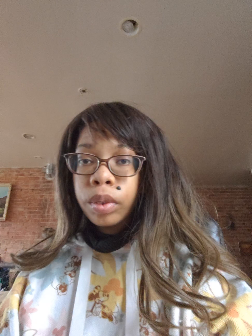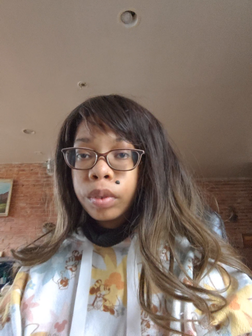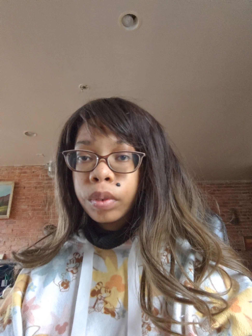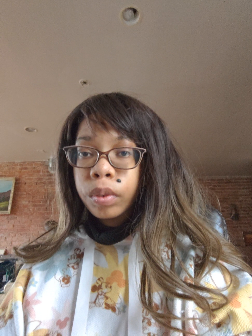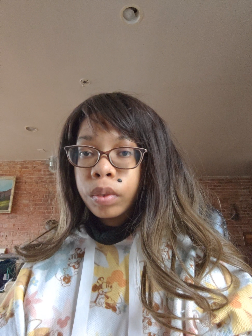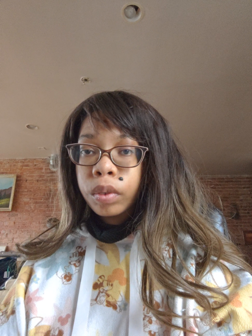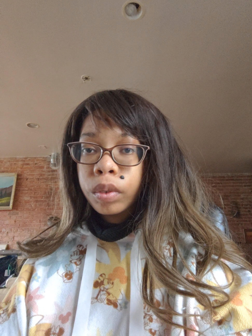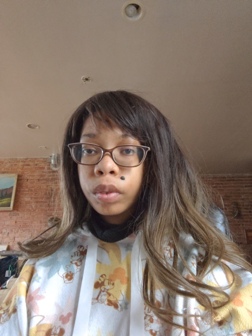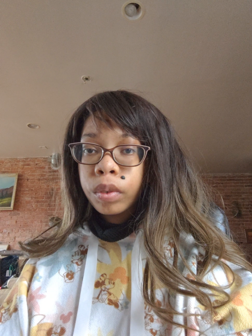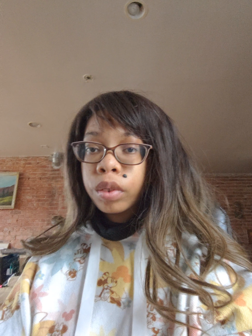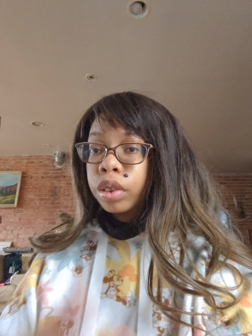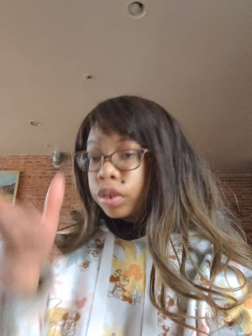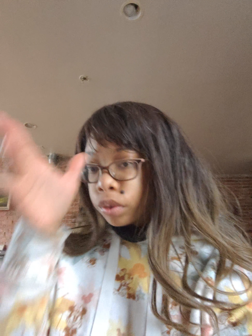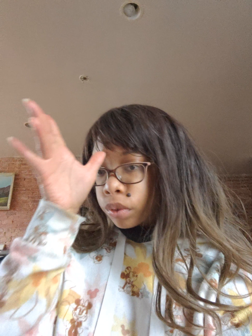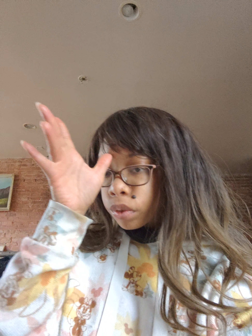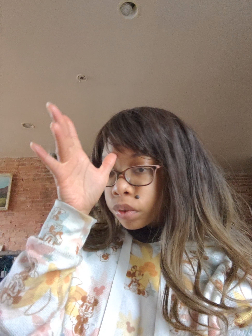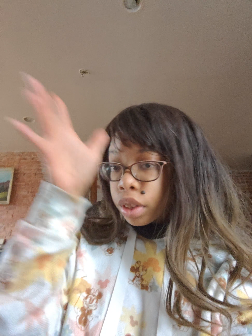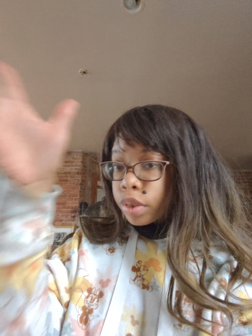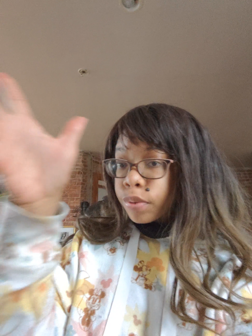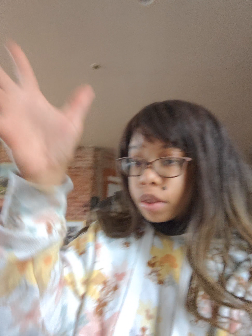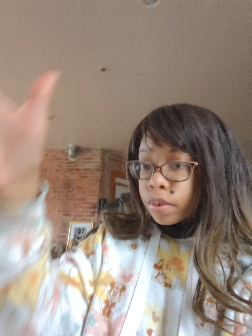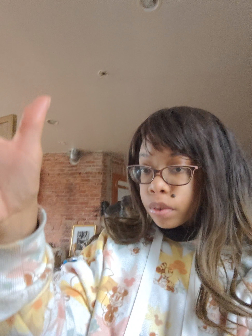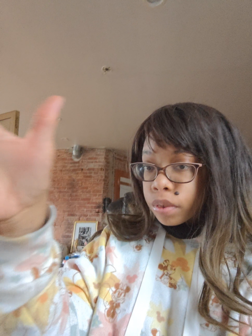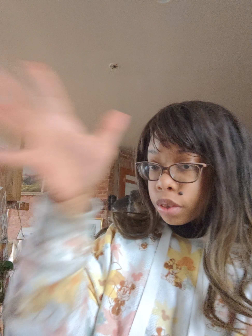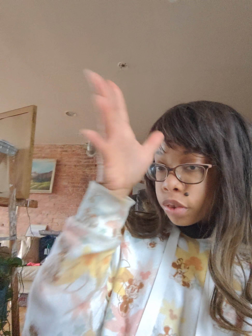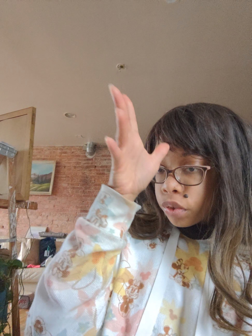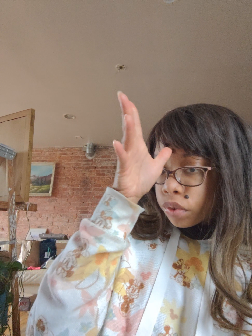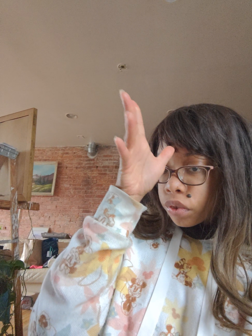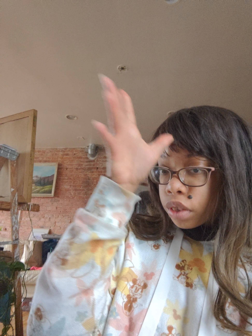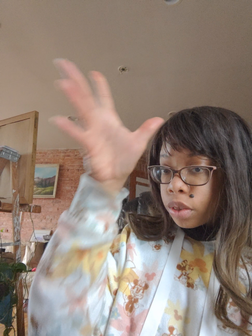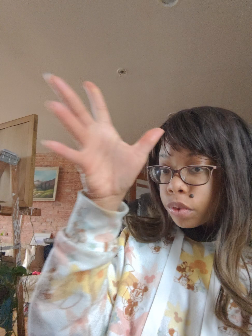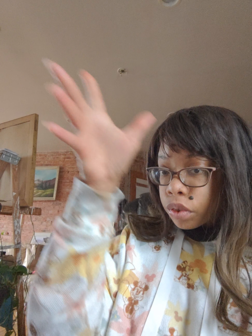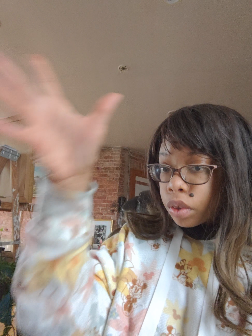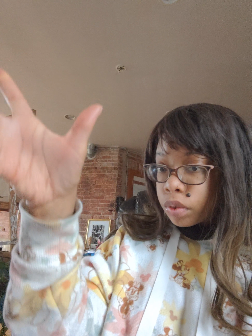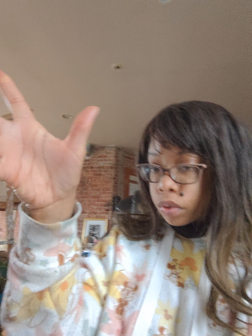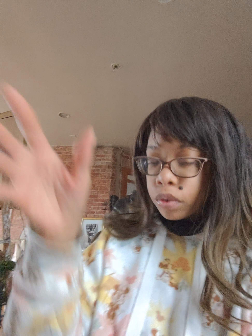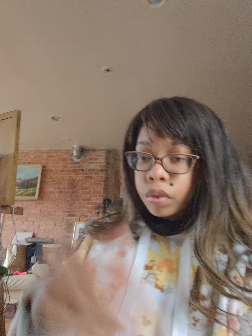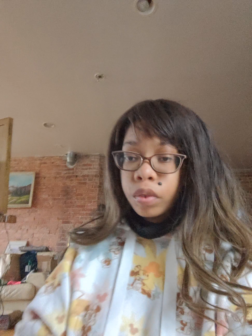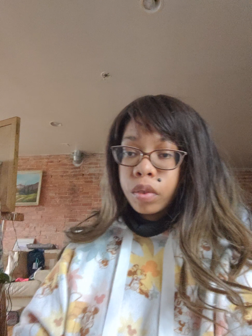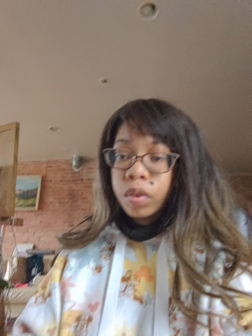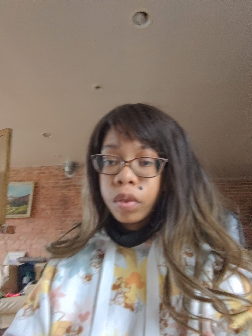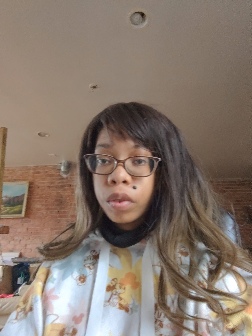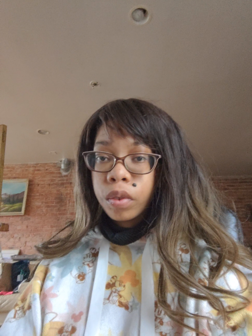grandpa